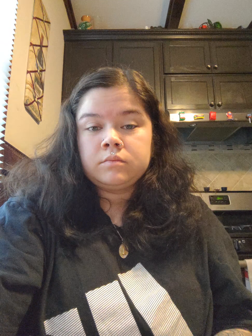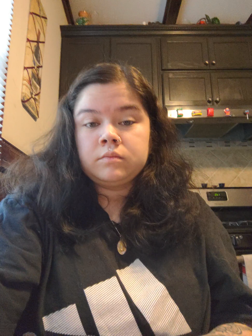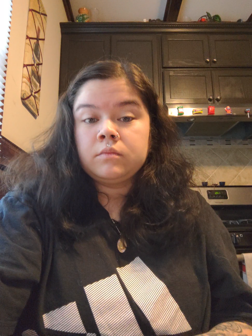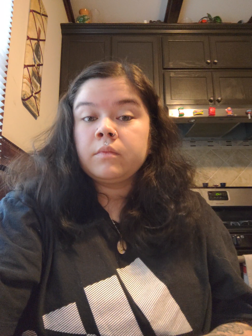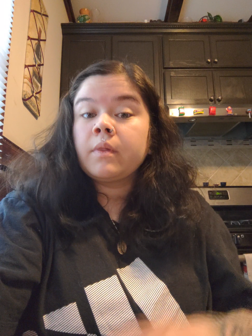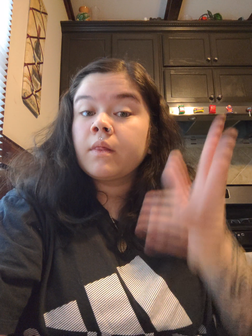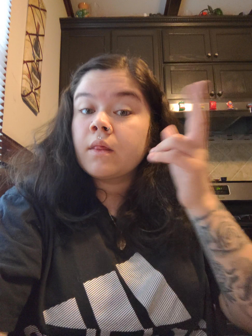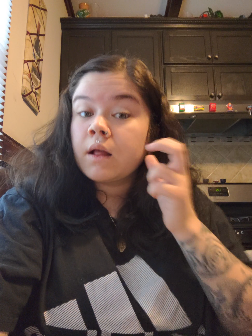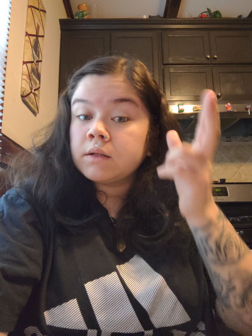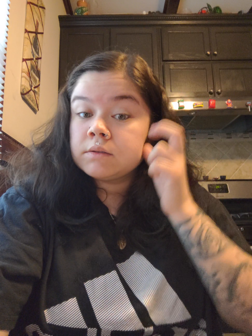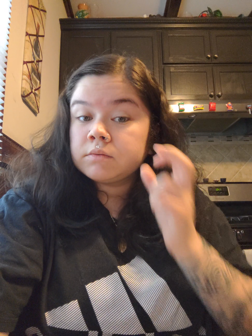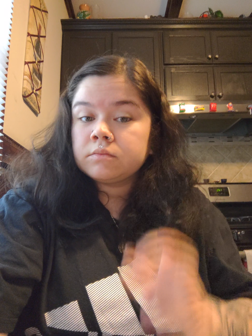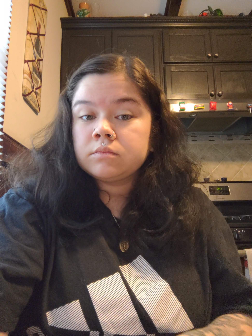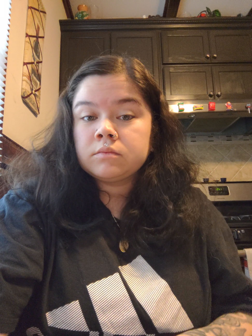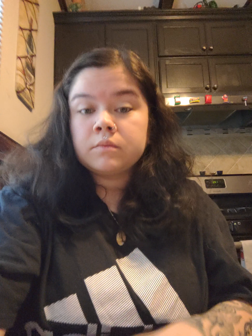listen